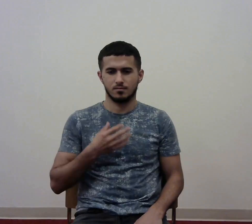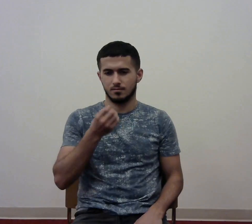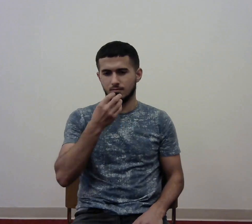bakı